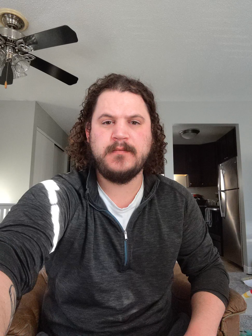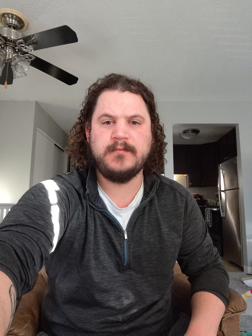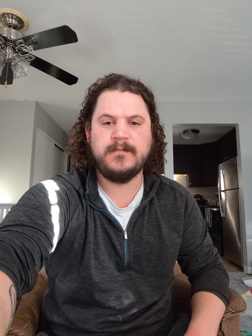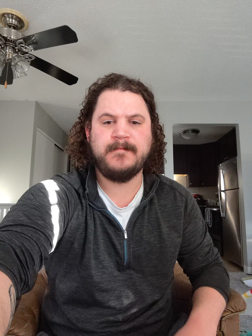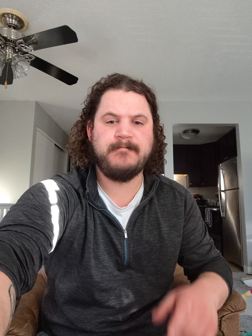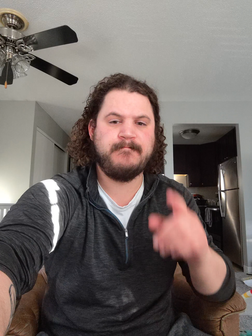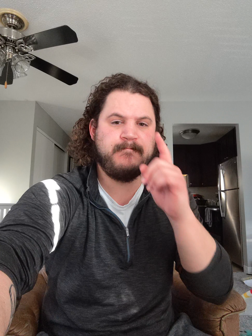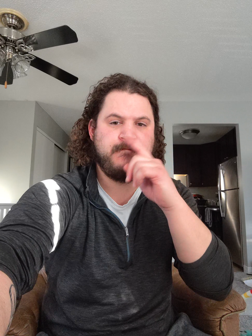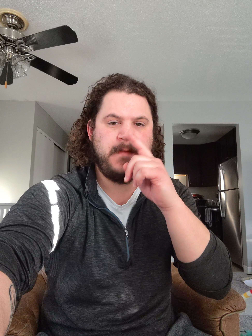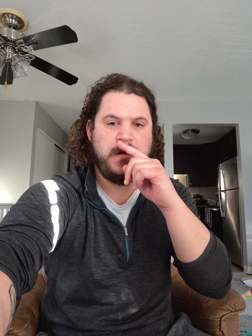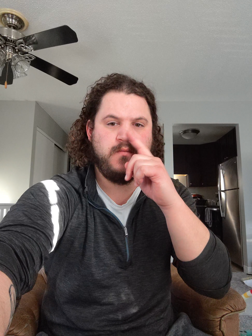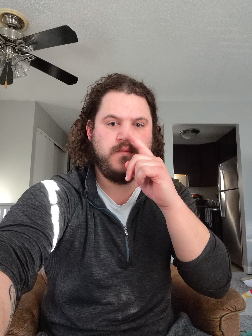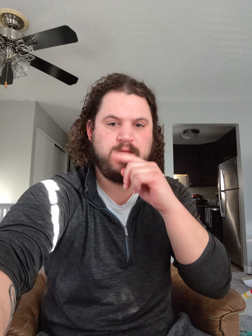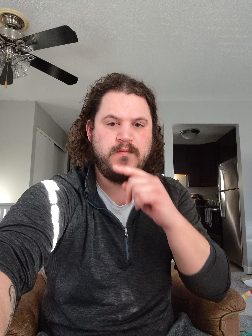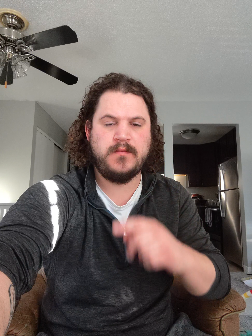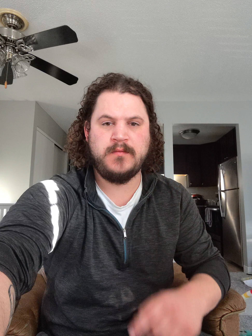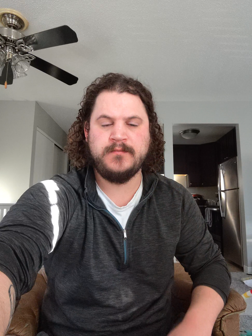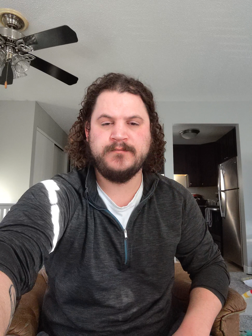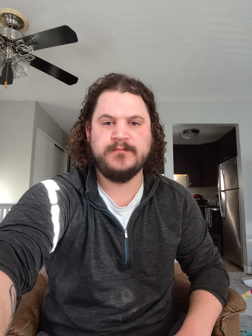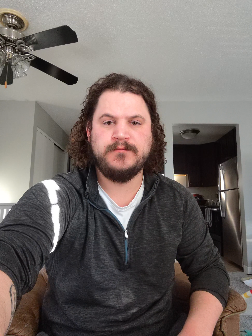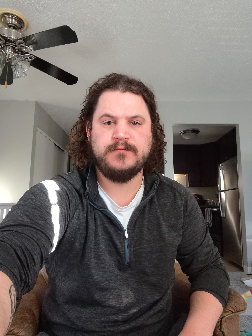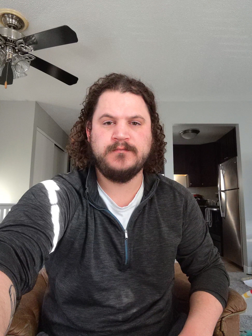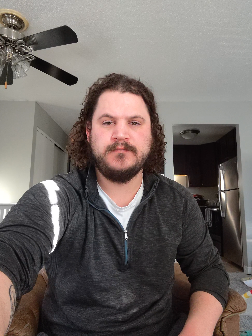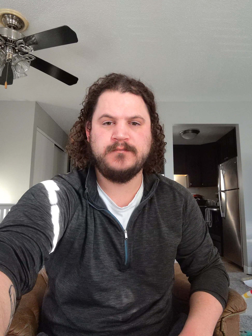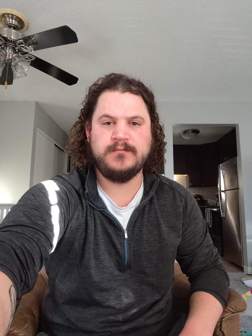mouse